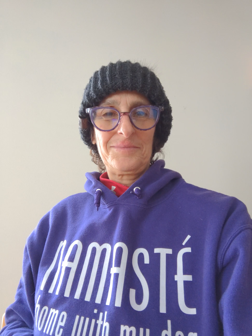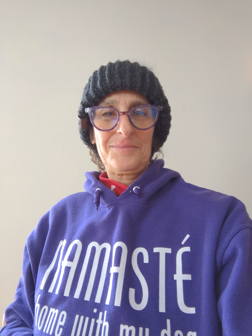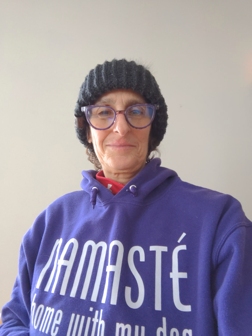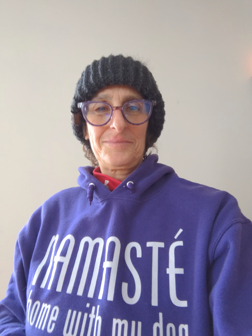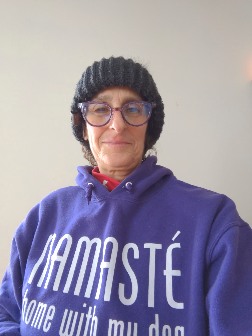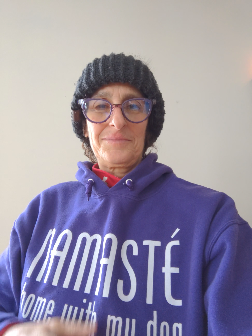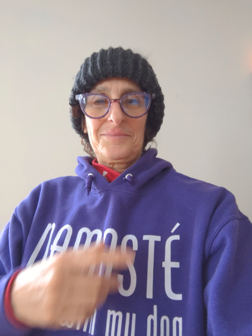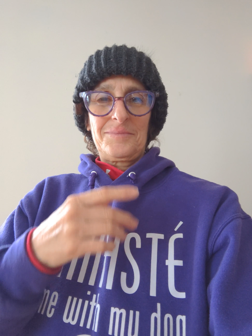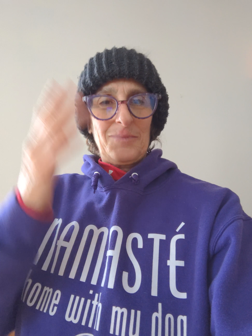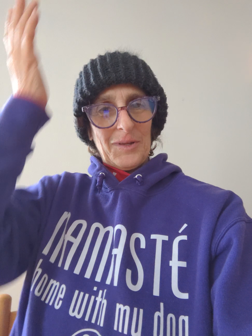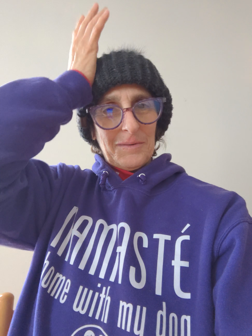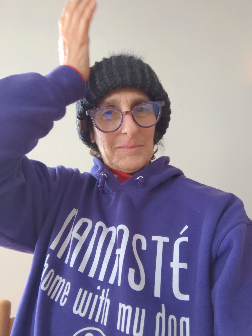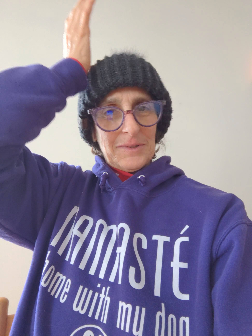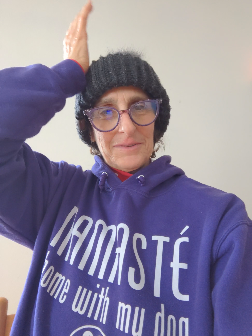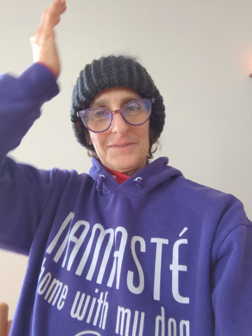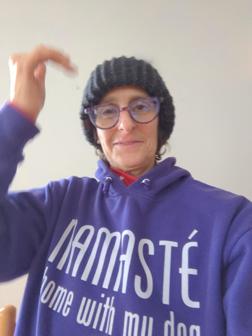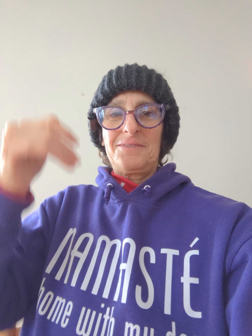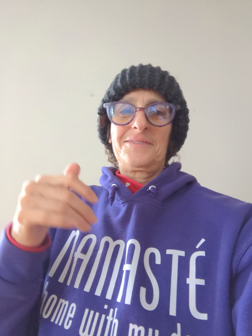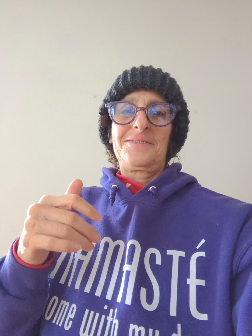garbage